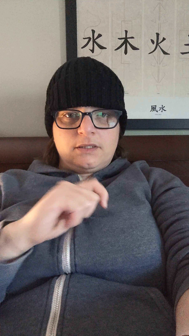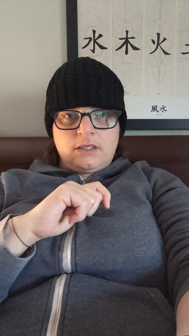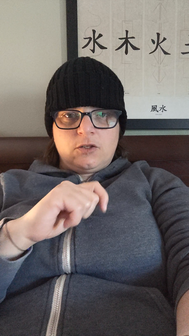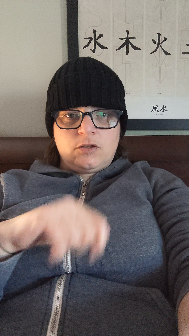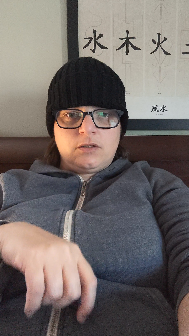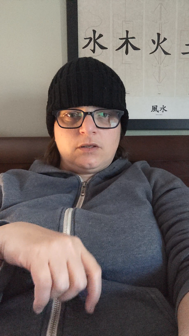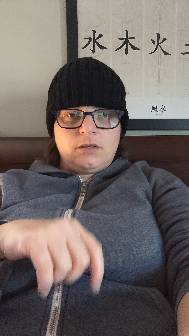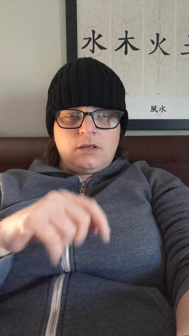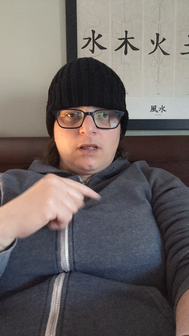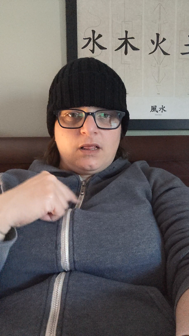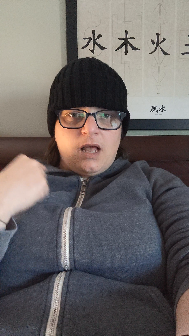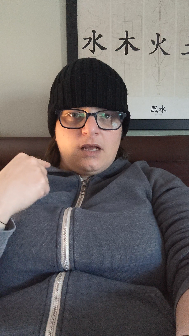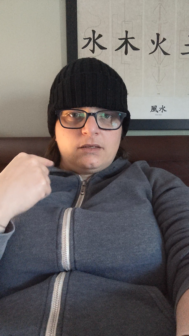necklace